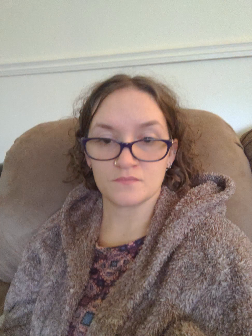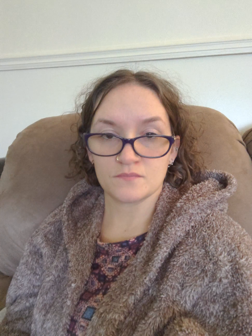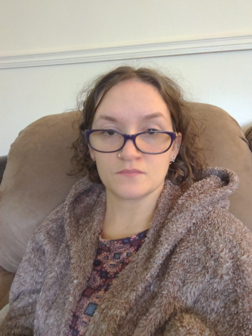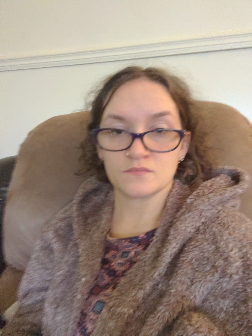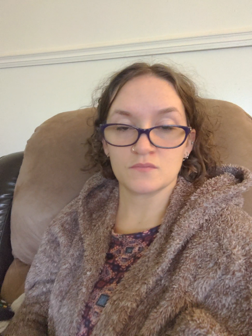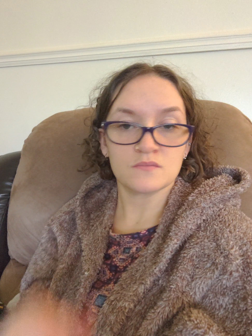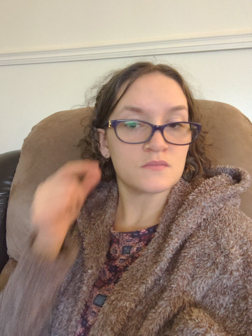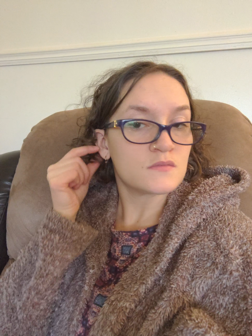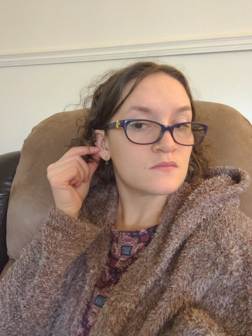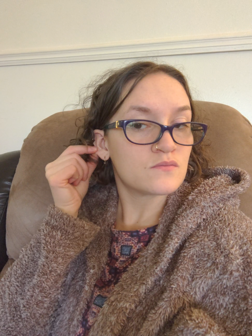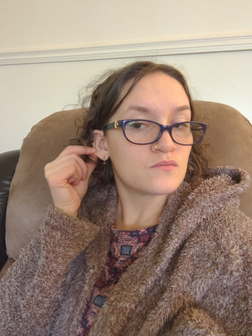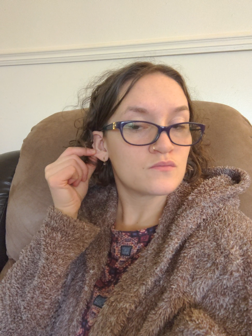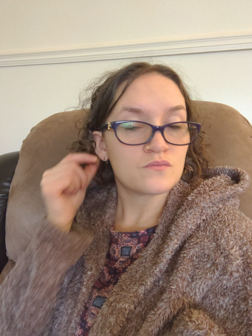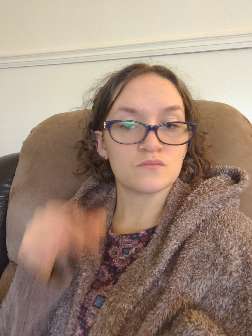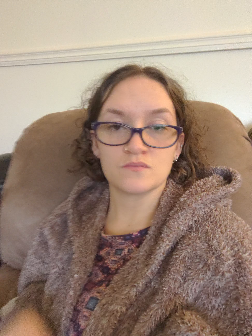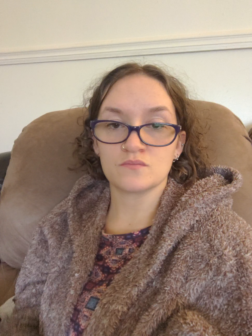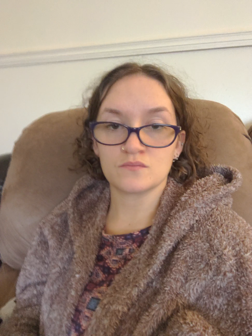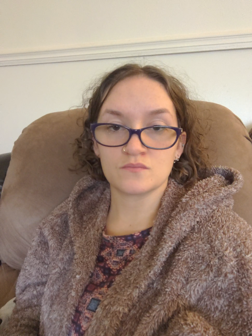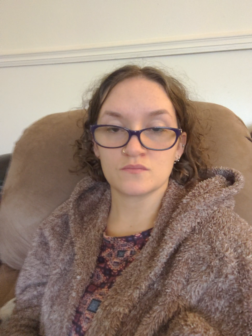ear